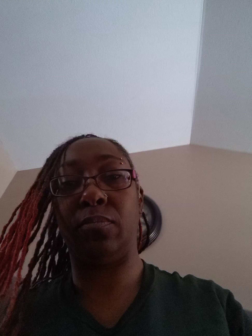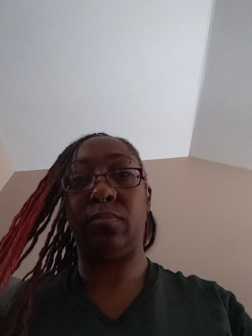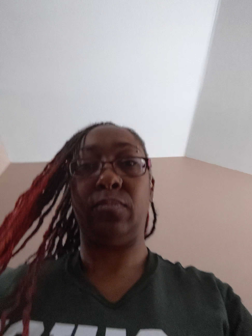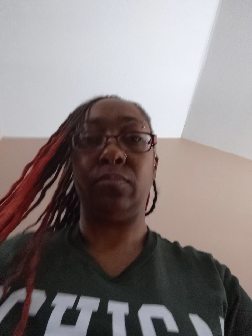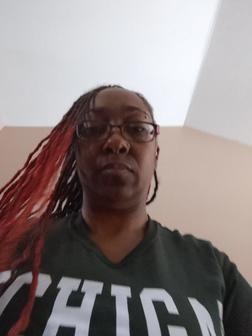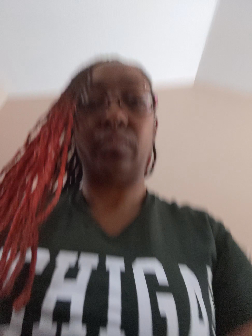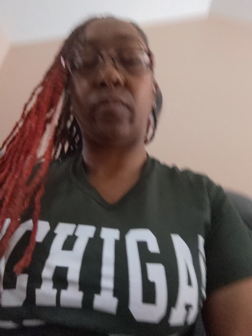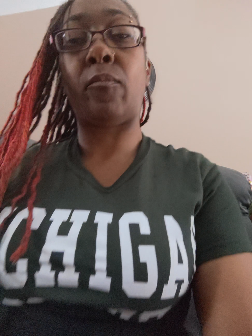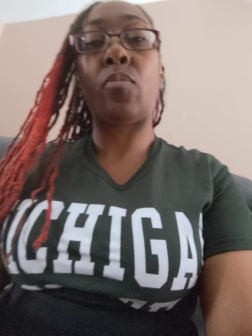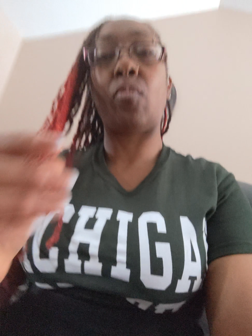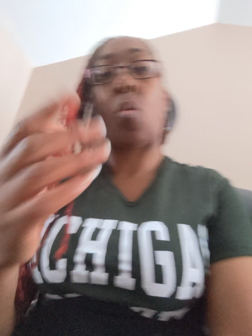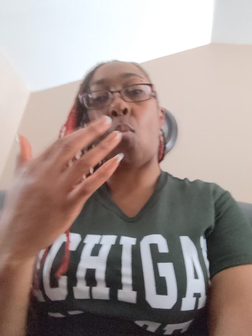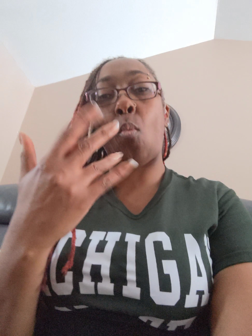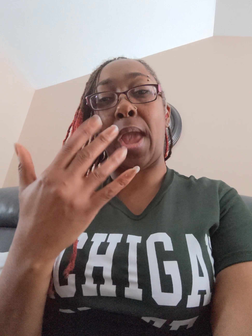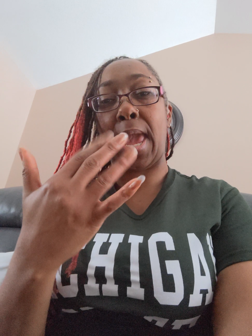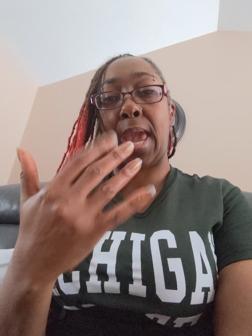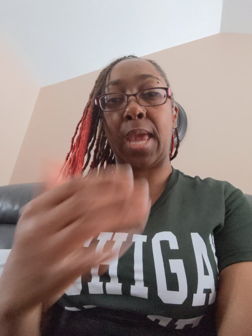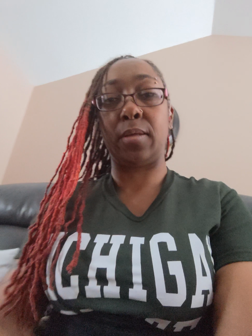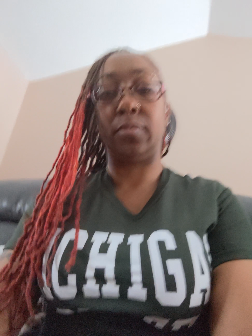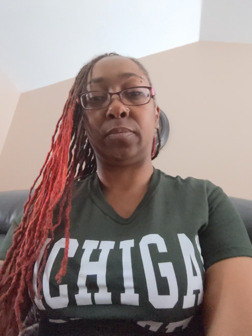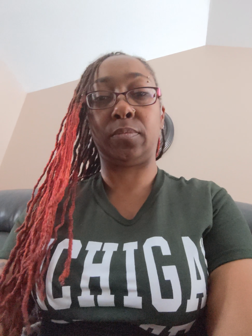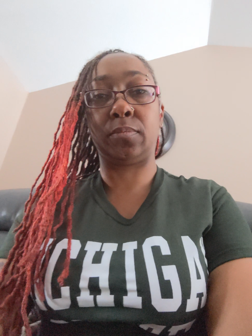wait